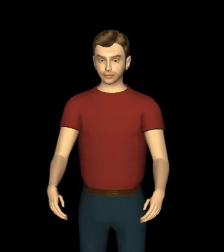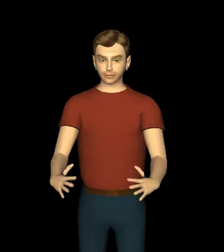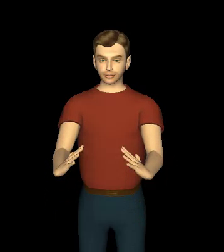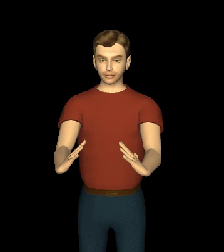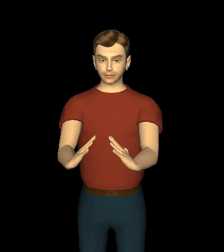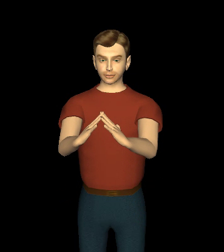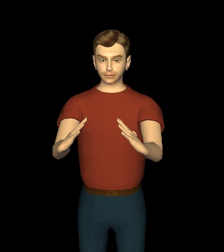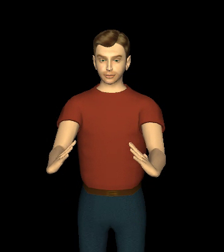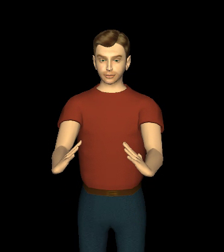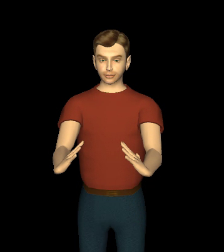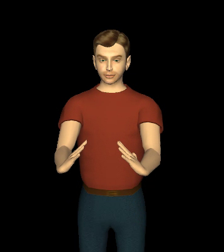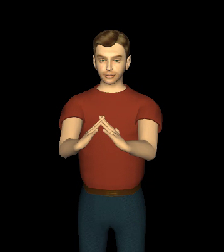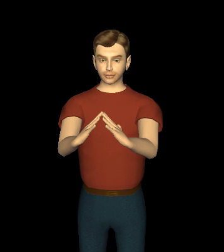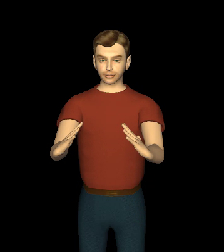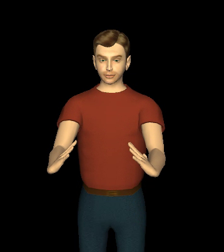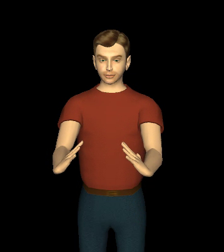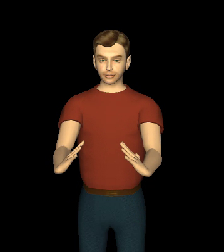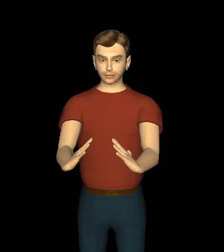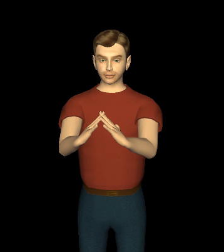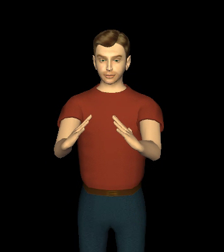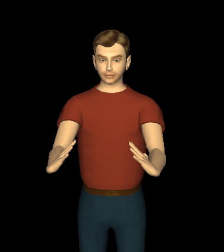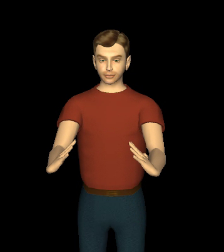معركة